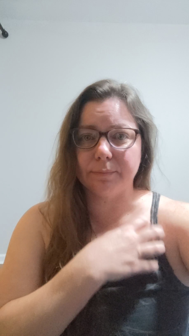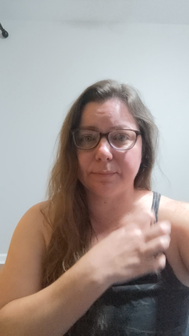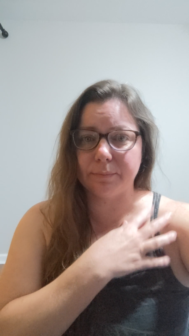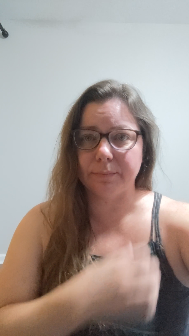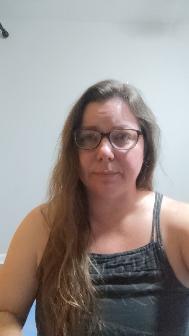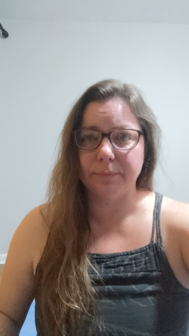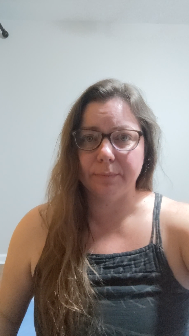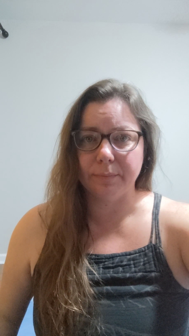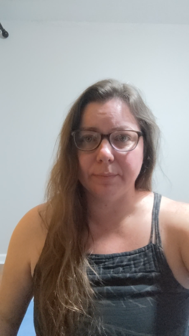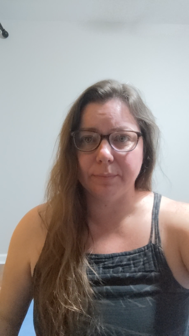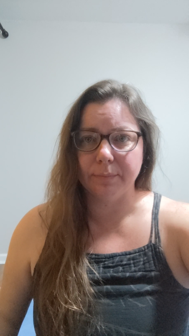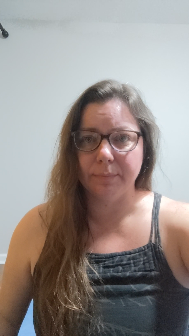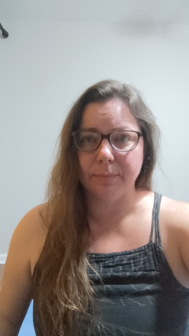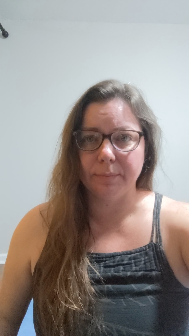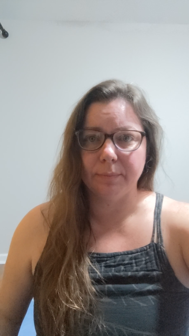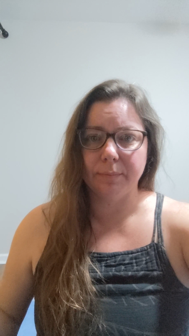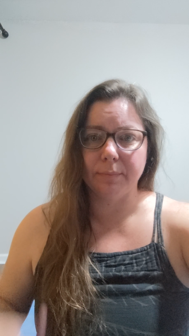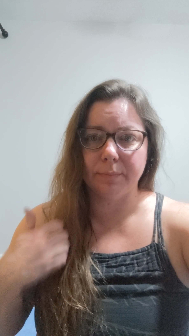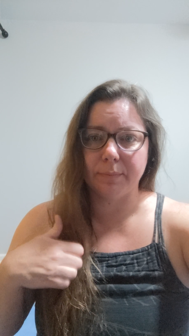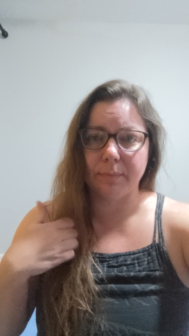bathtub